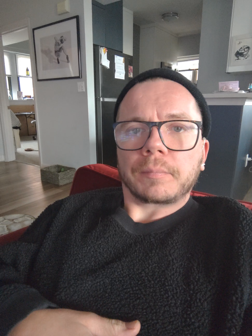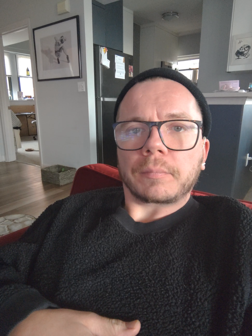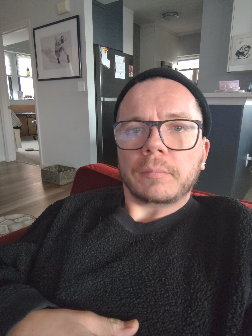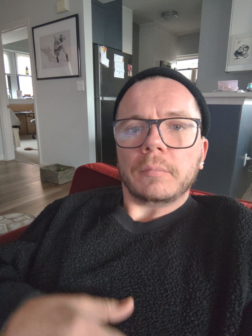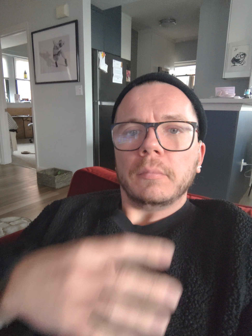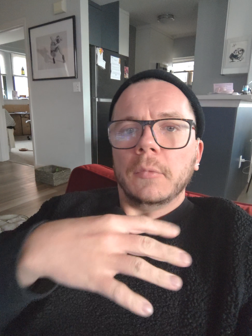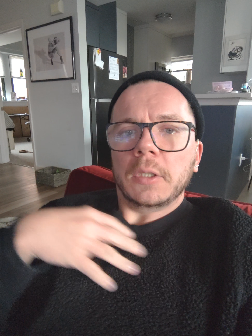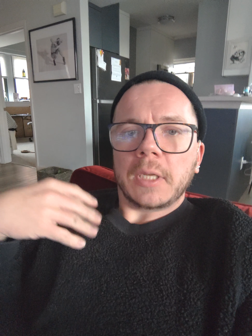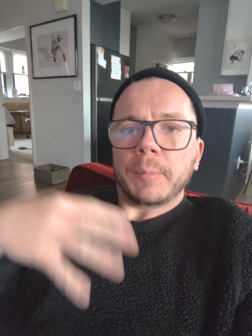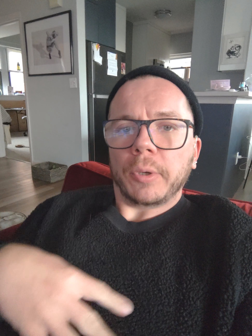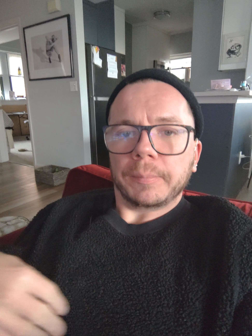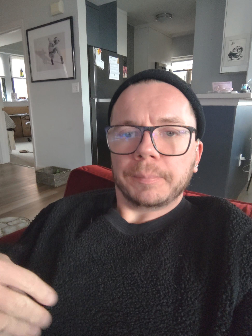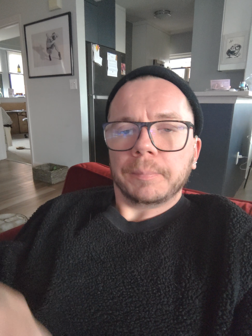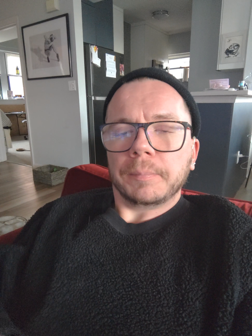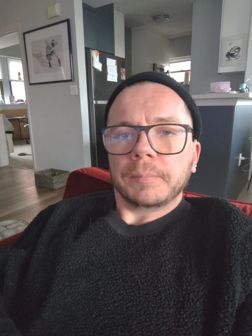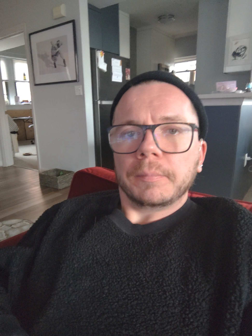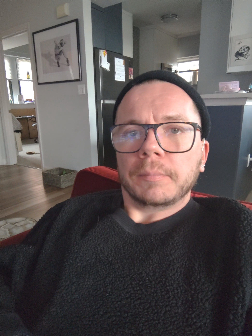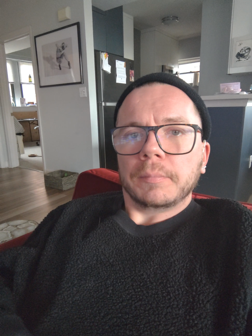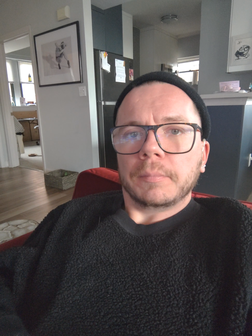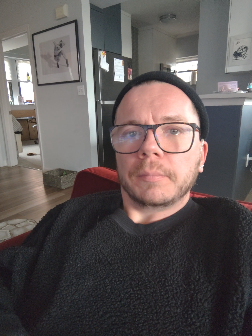zebra